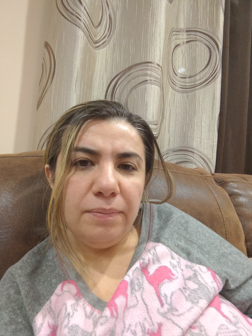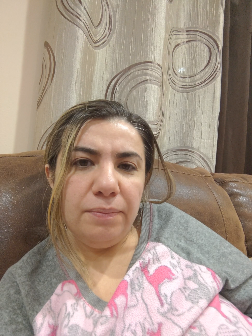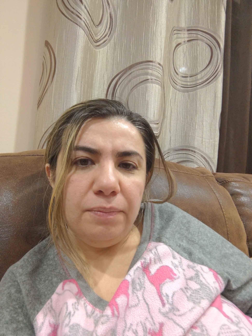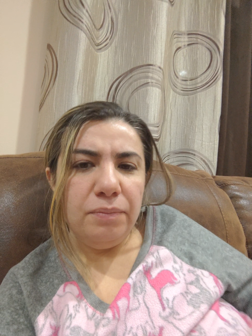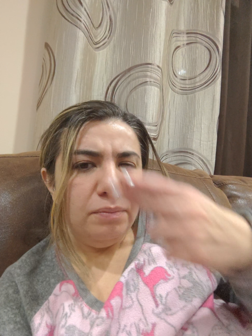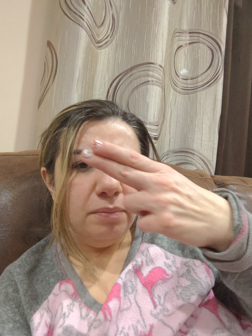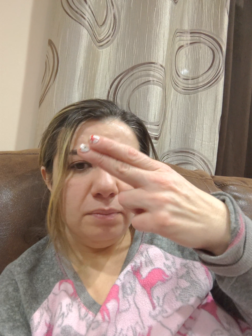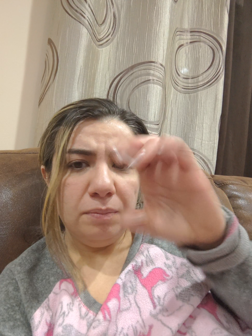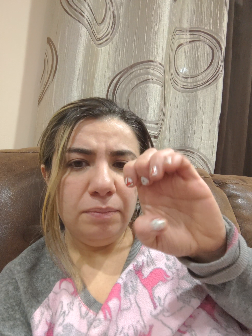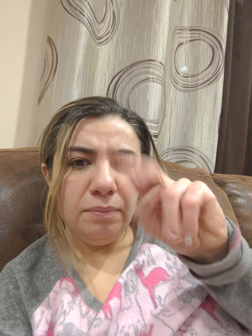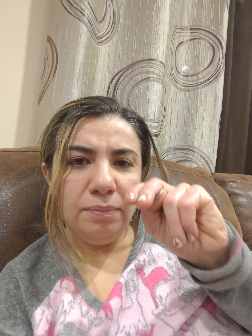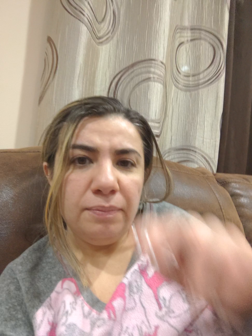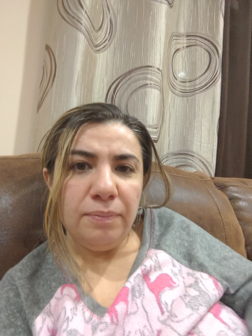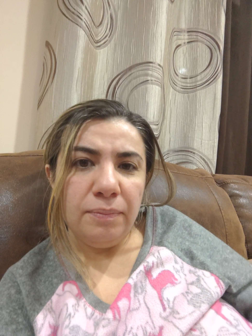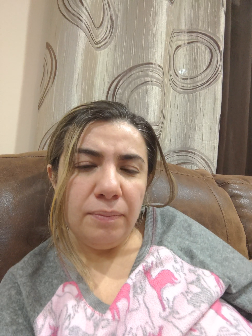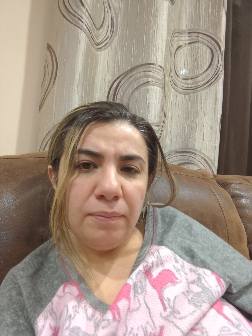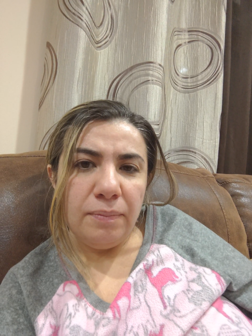hen